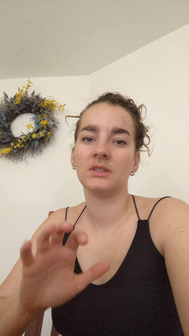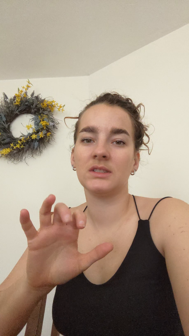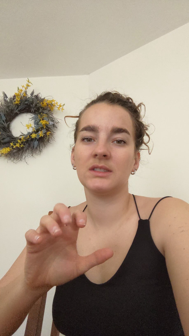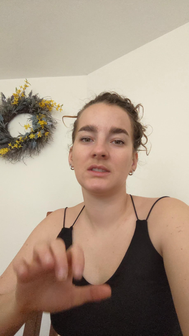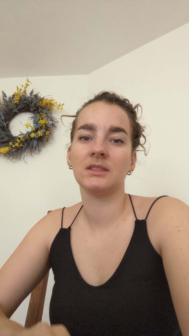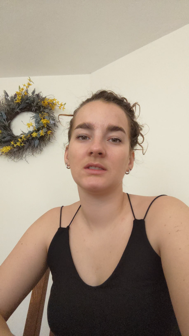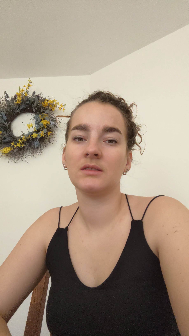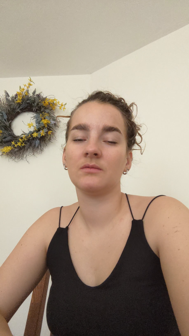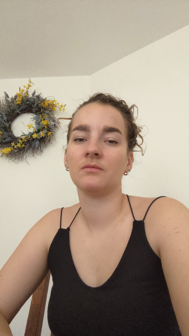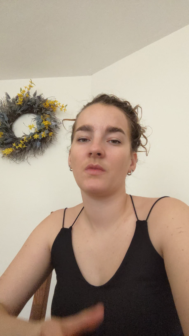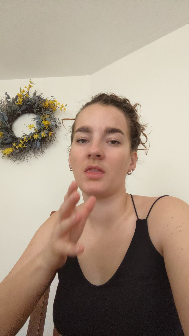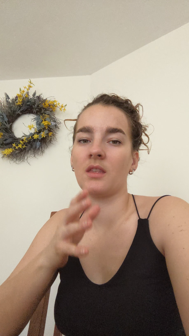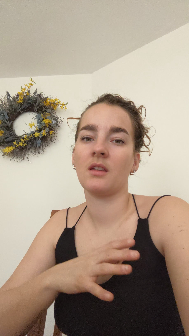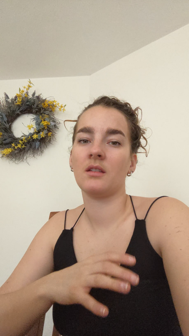lady